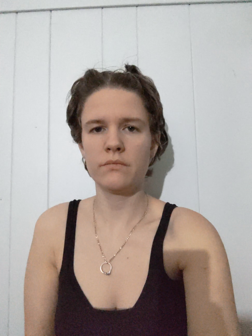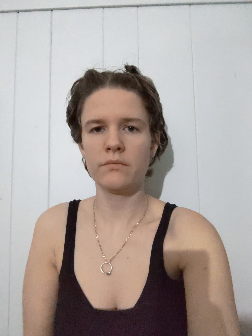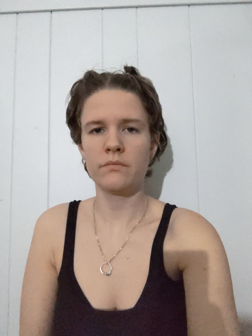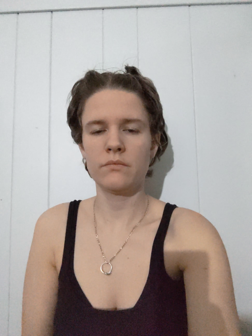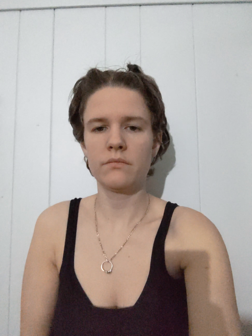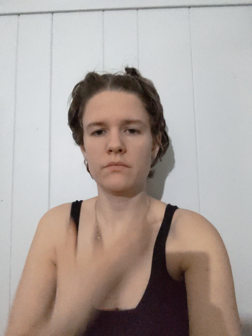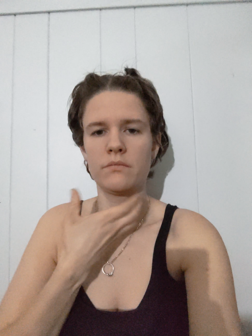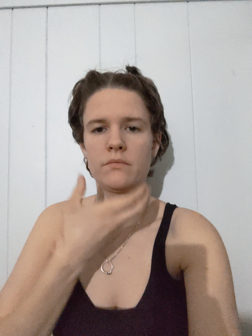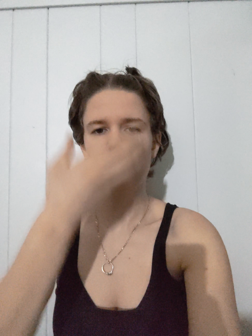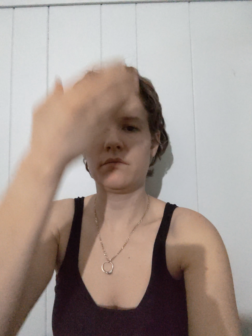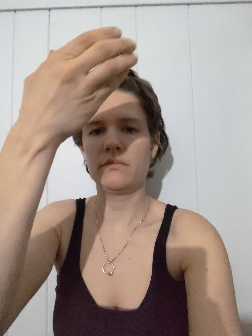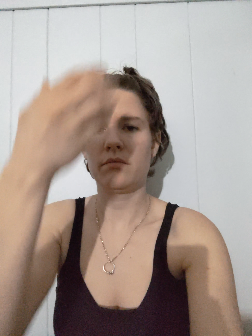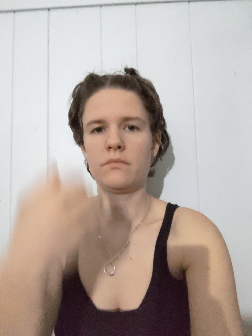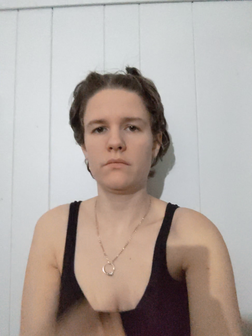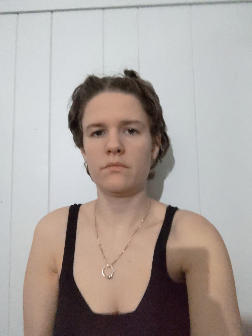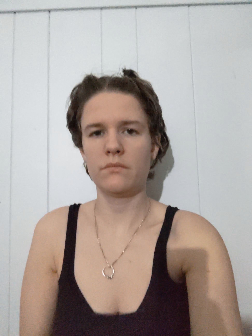giraffe